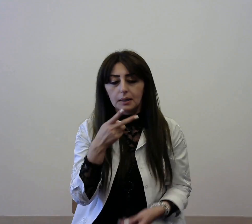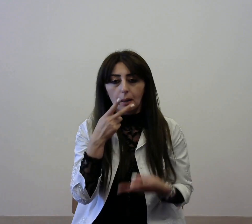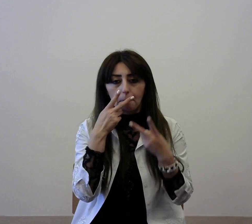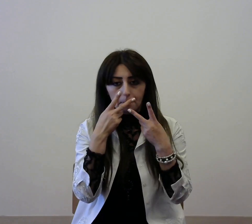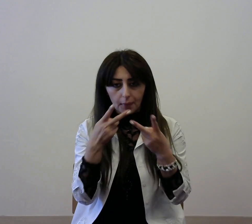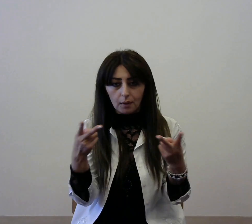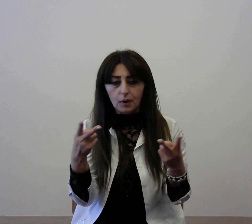baxmaq